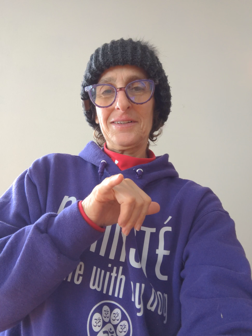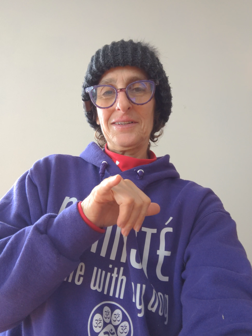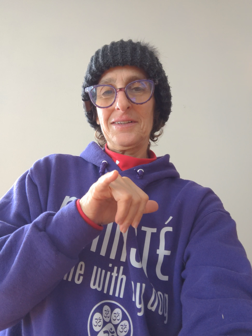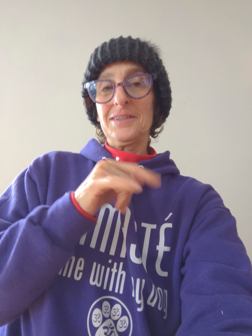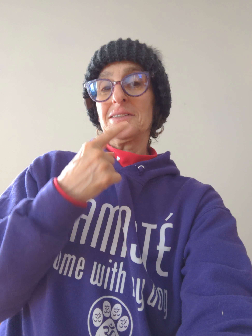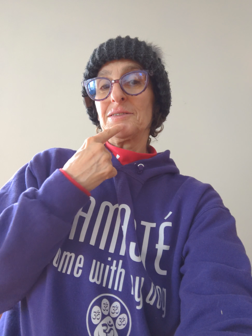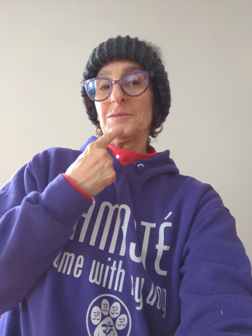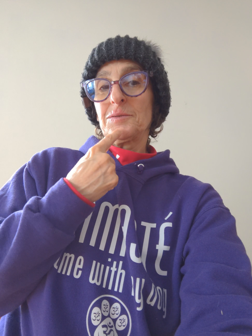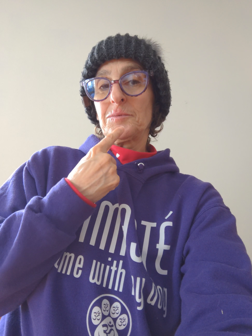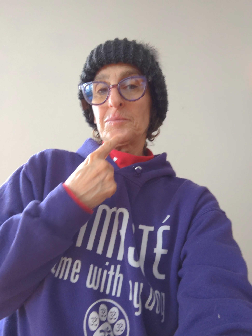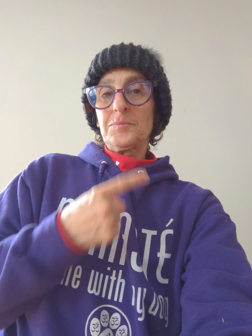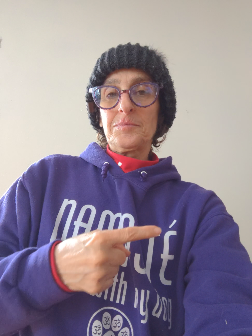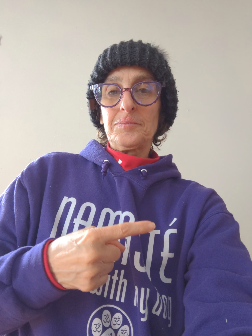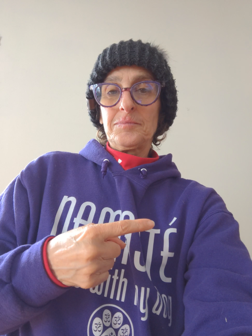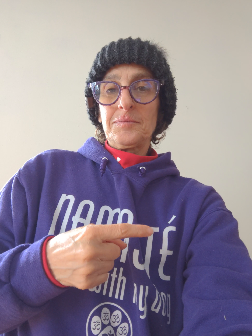say